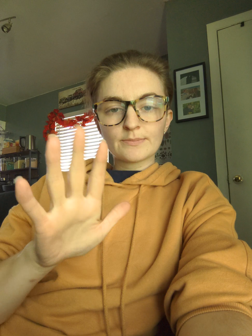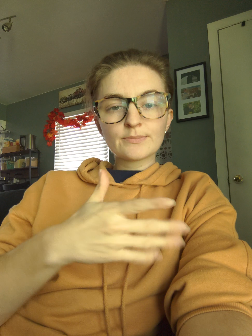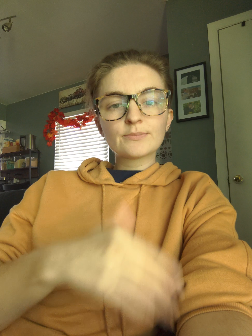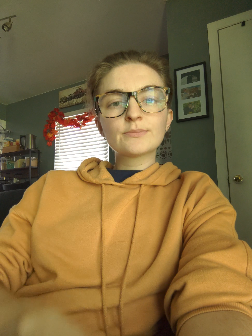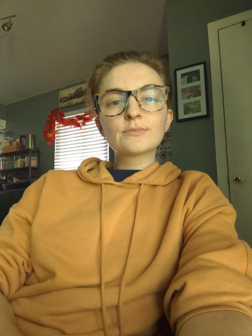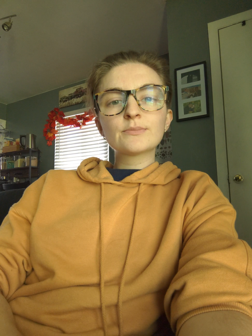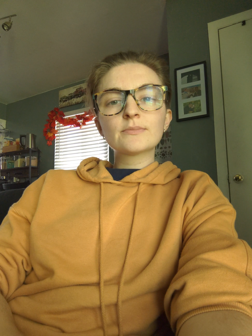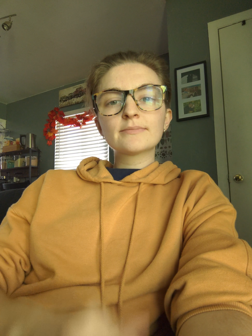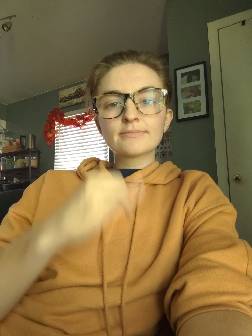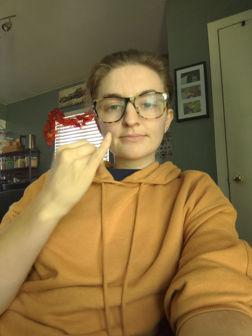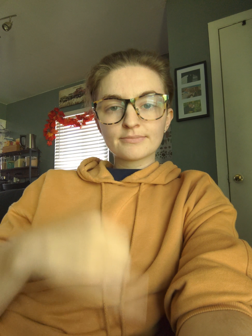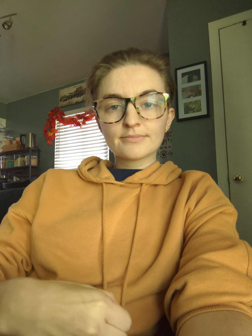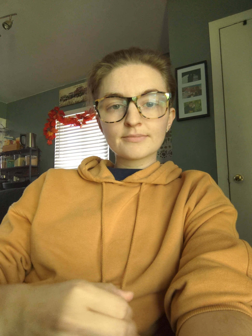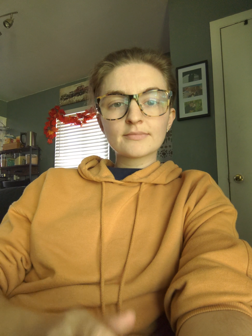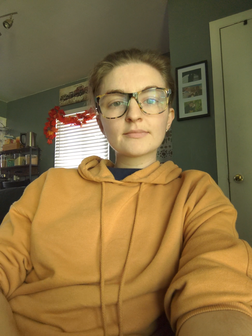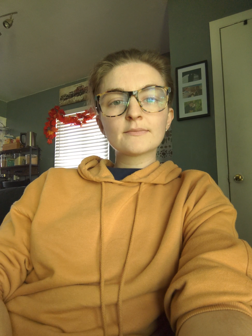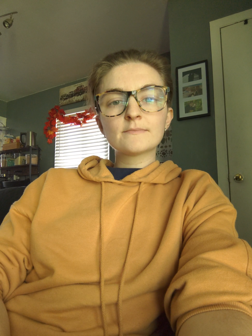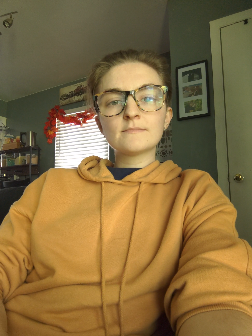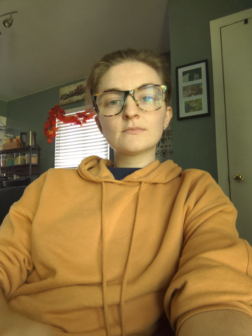last